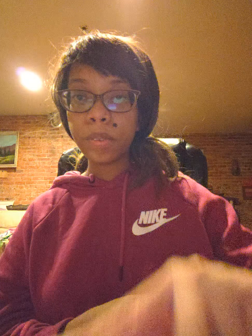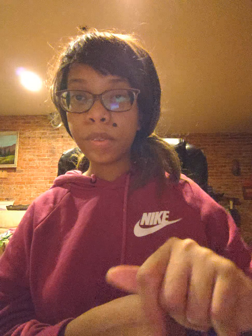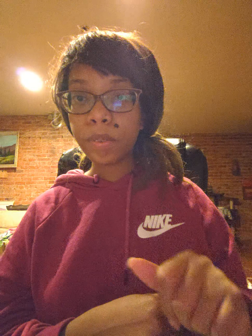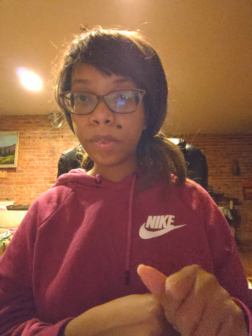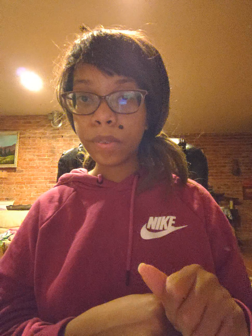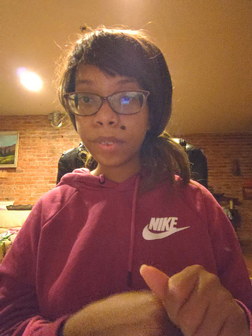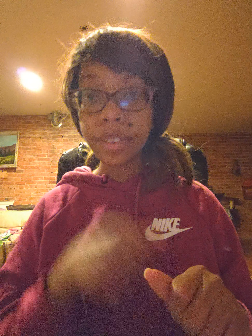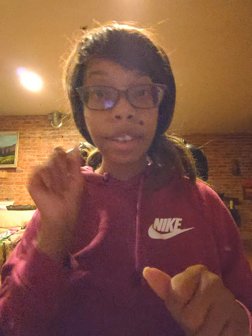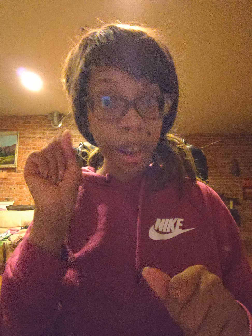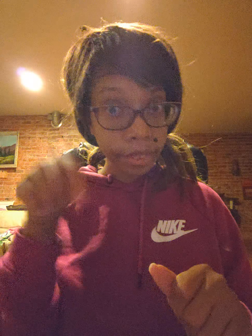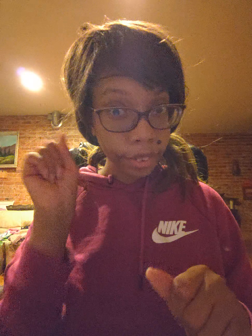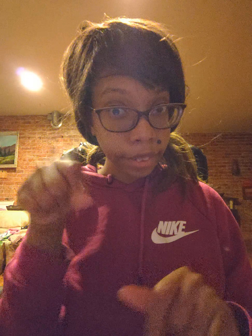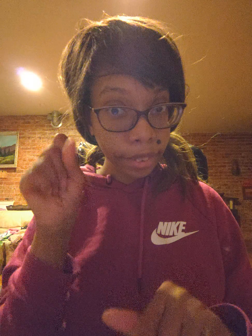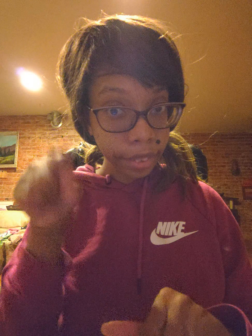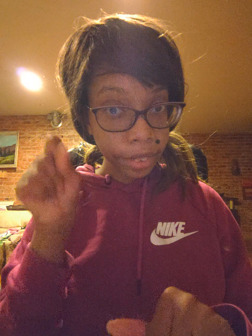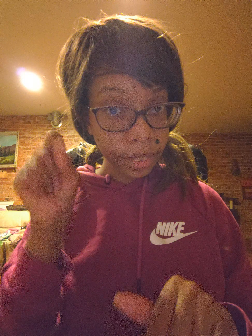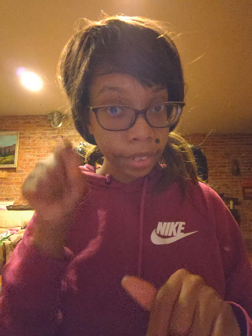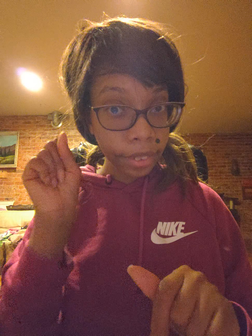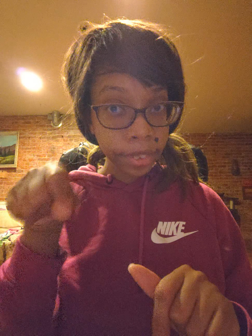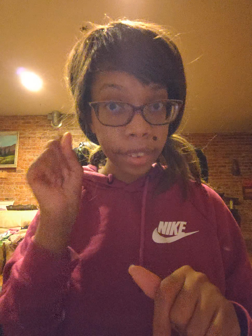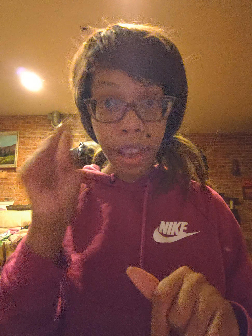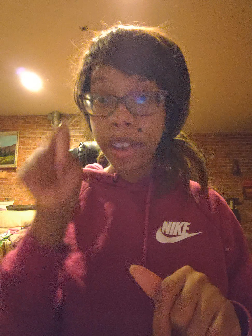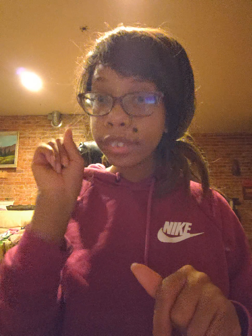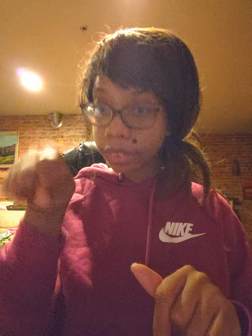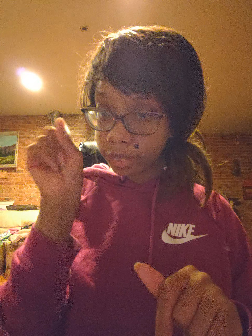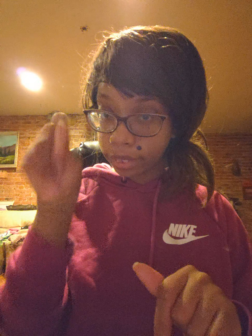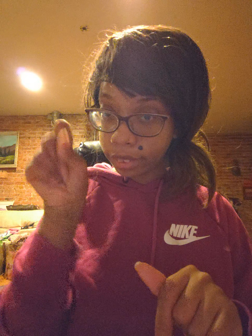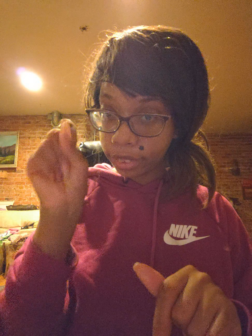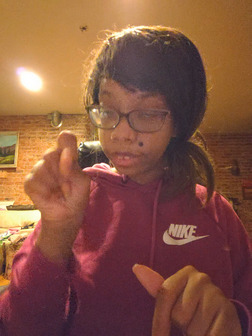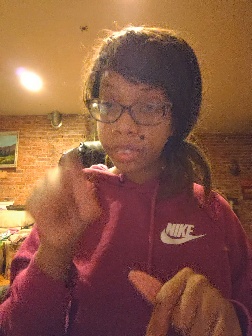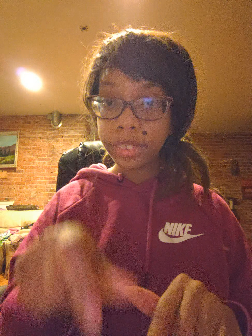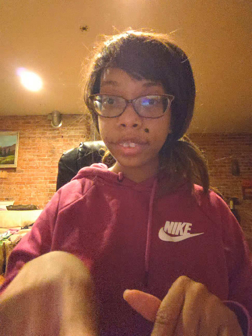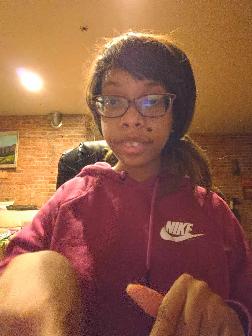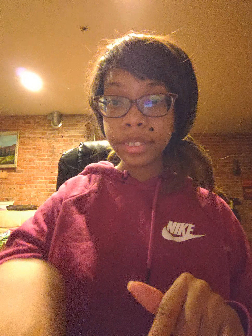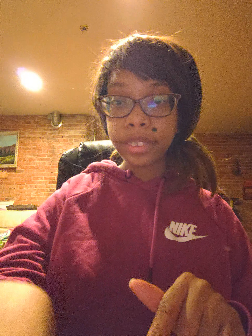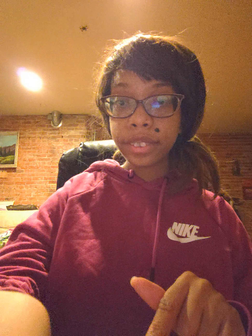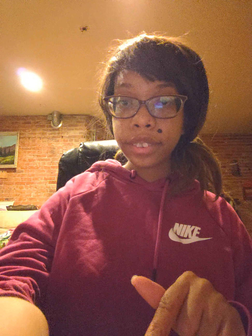yes